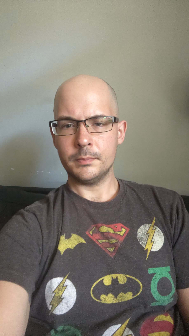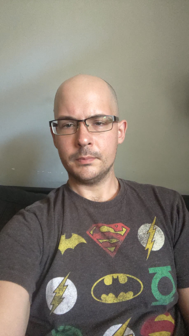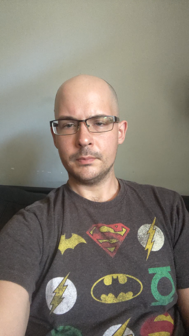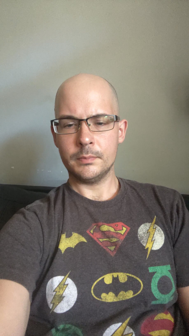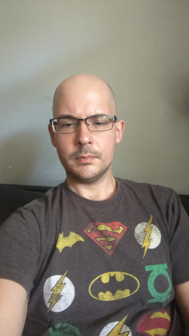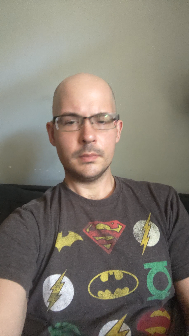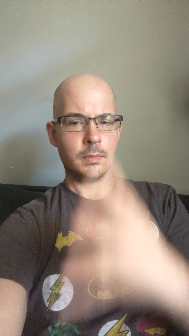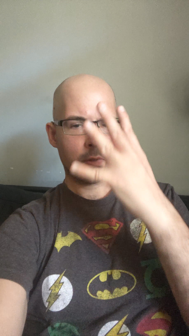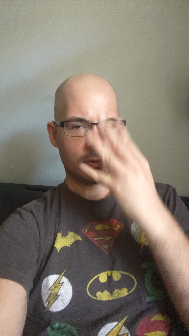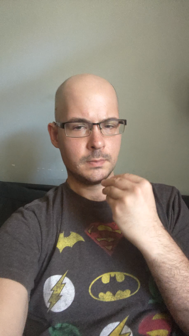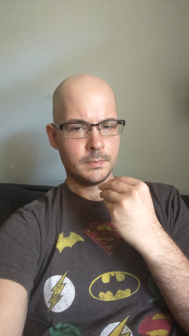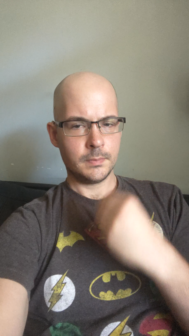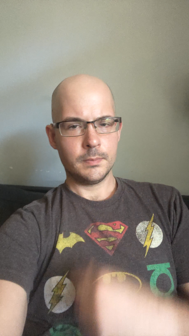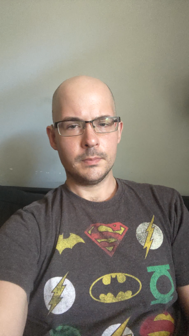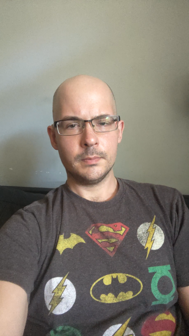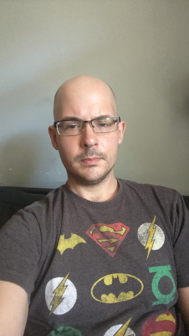asleep